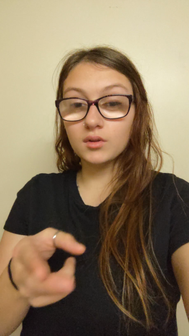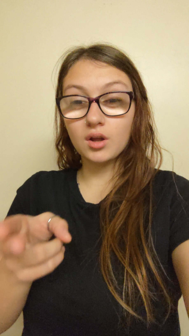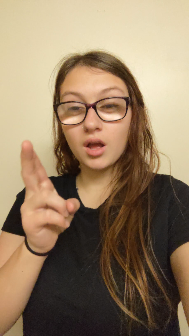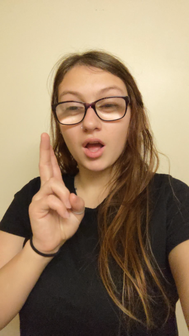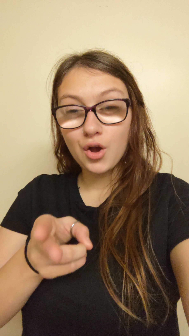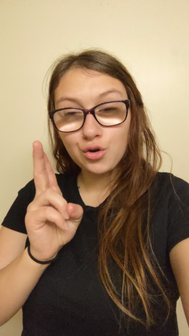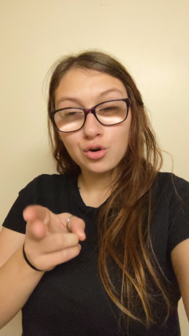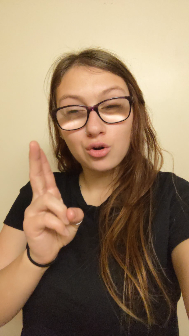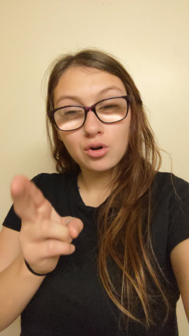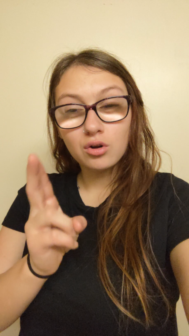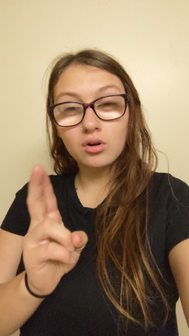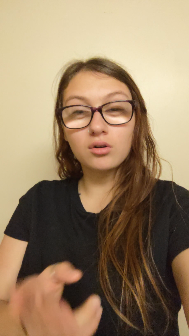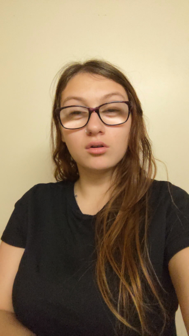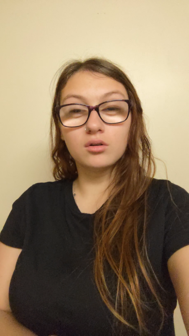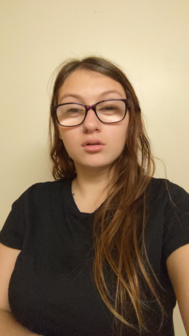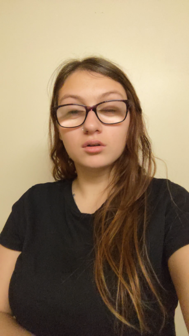hurry